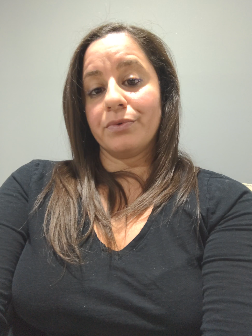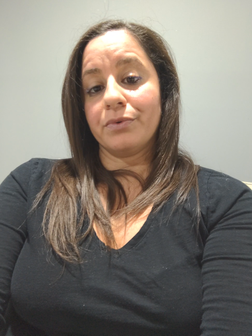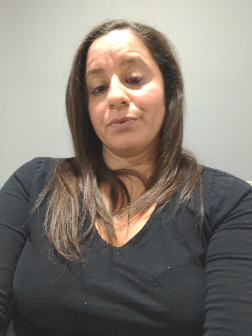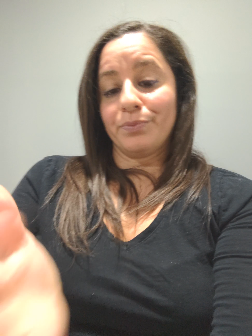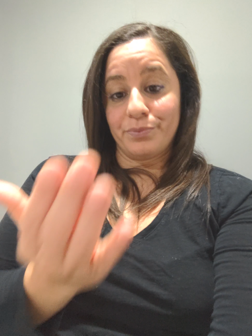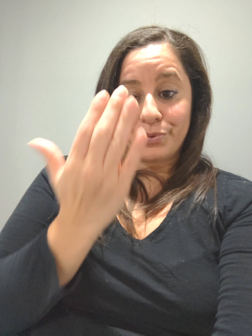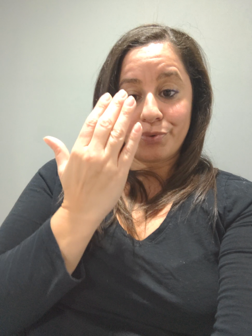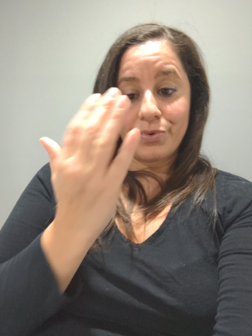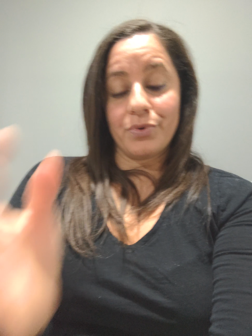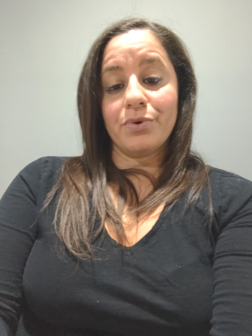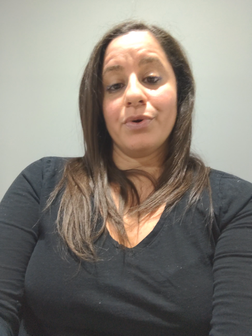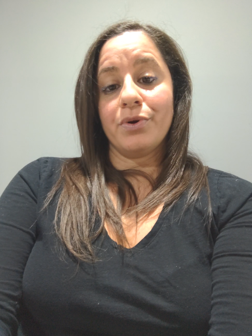morning